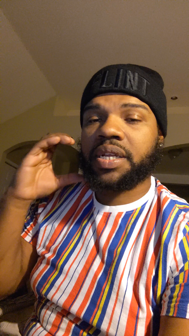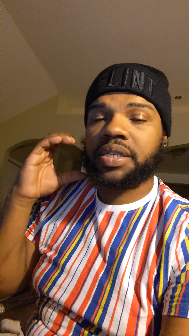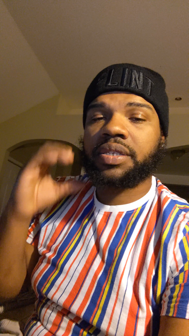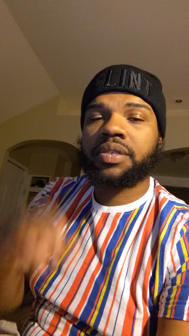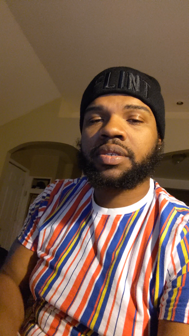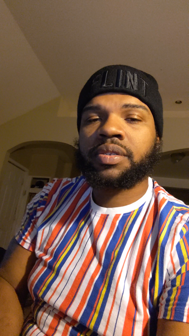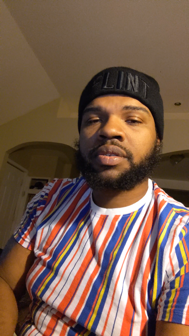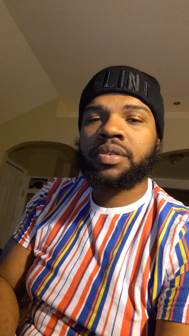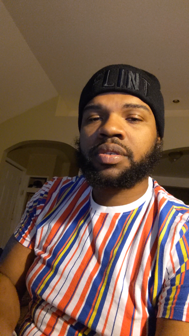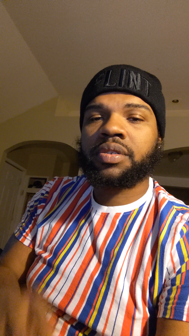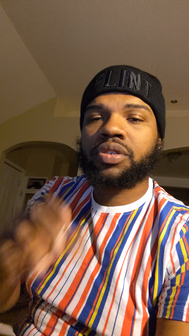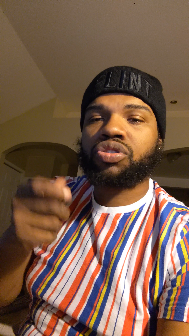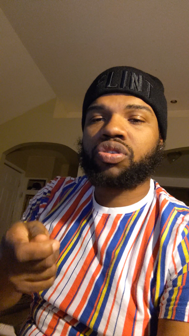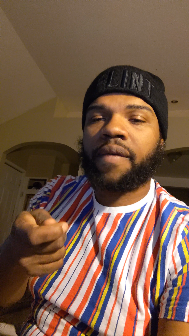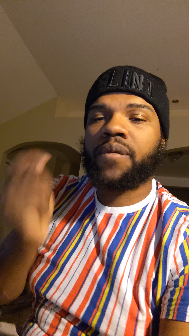shovel